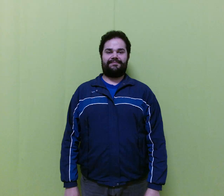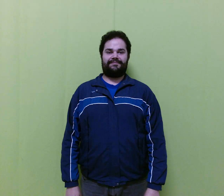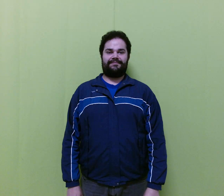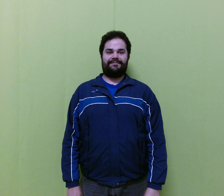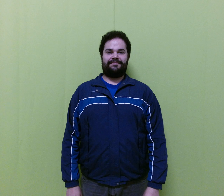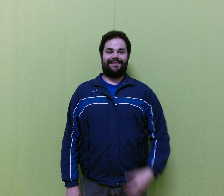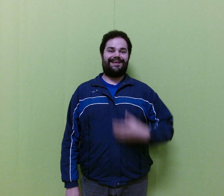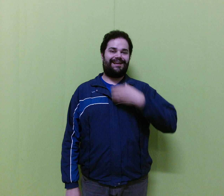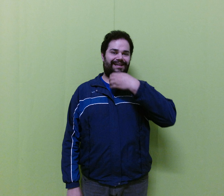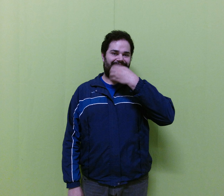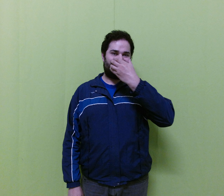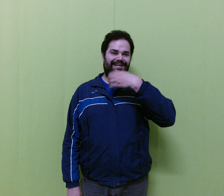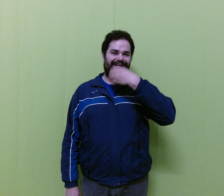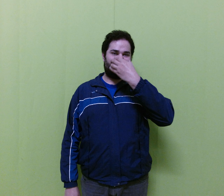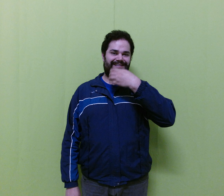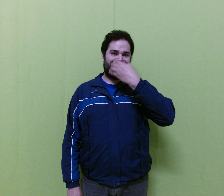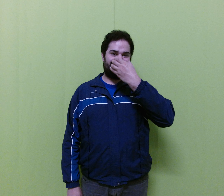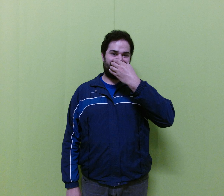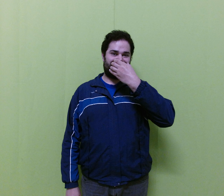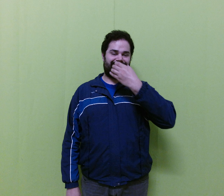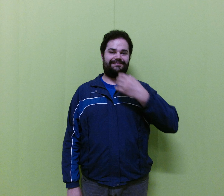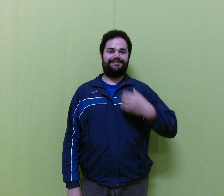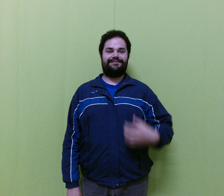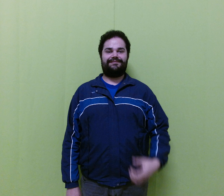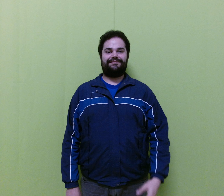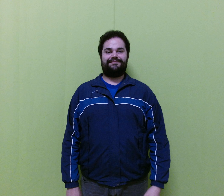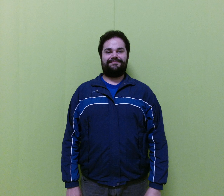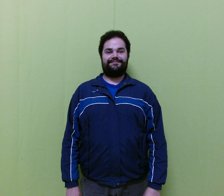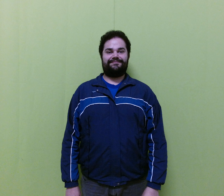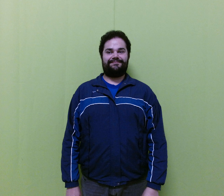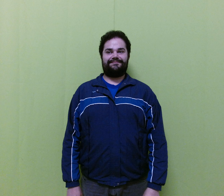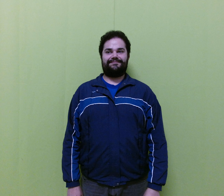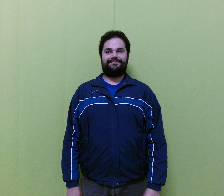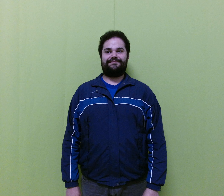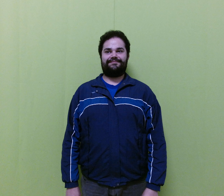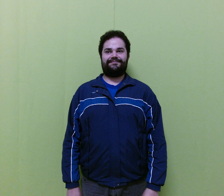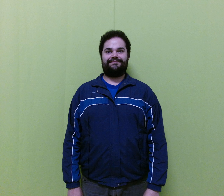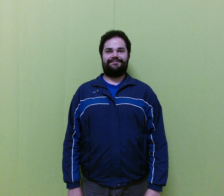maçã